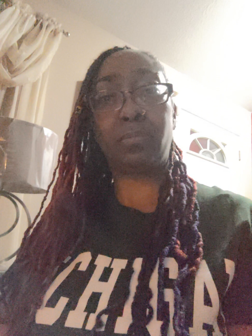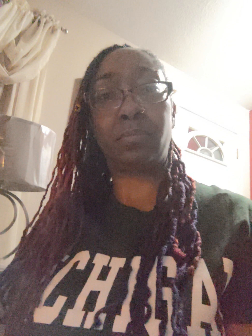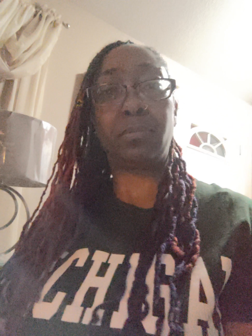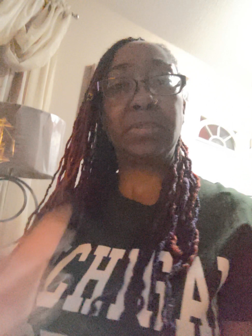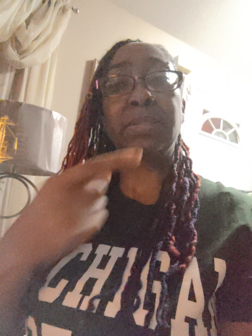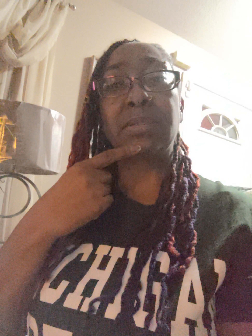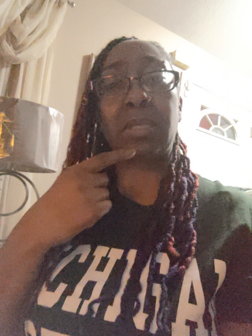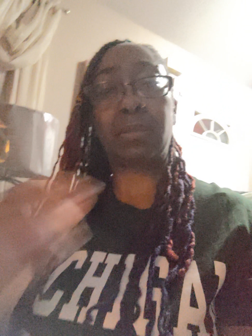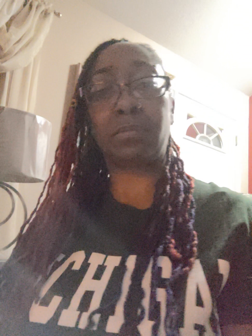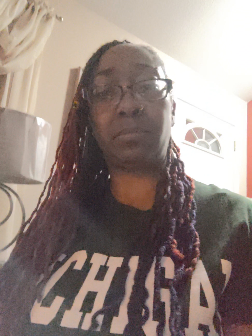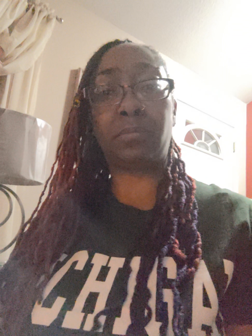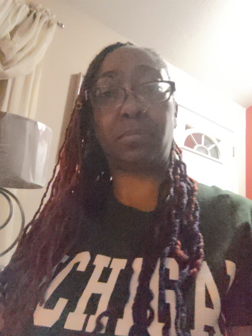say